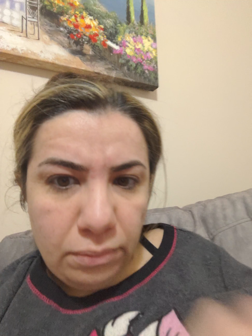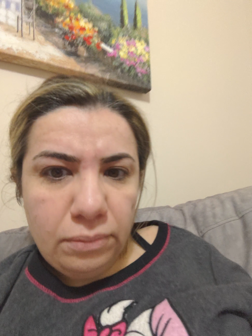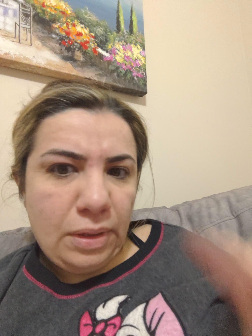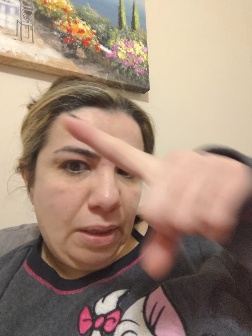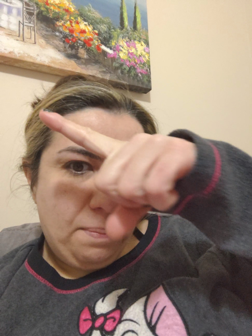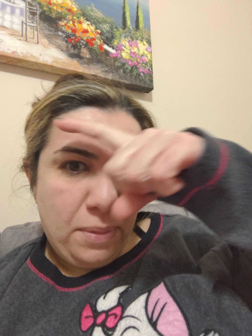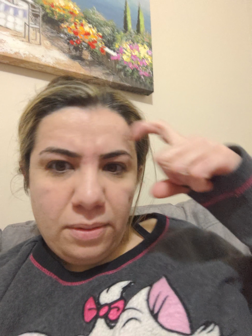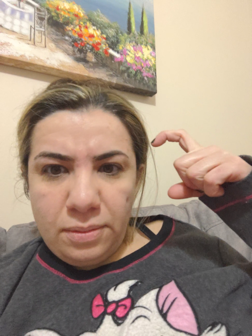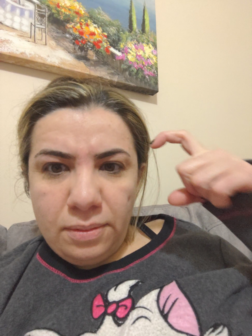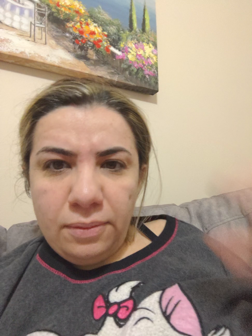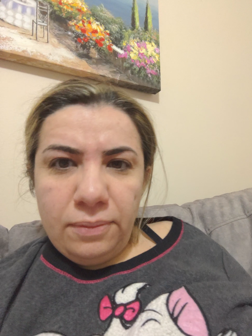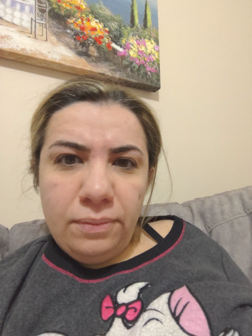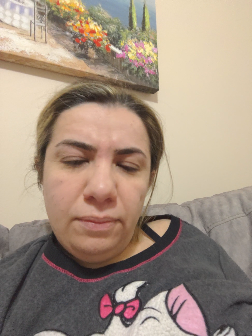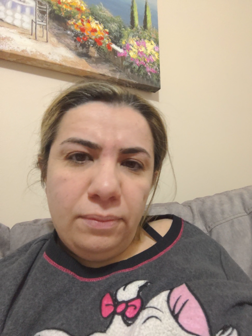because